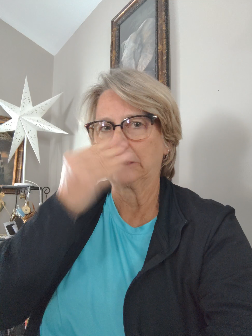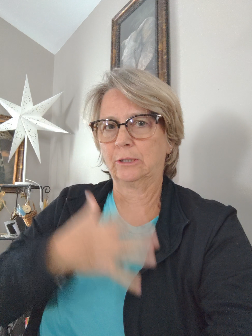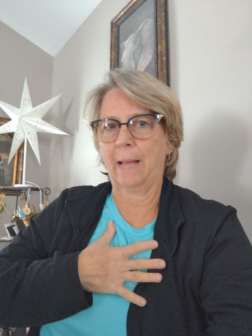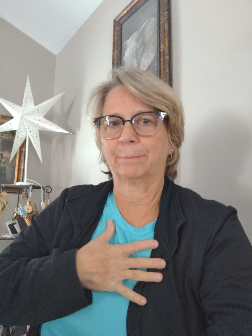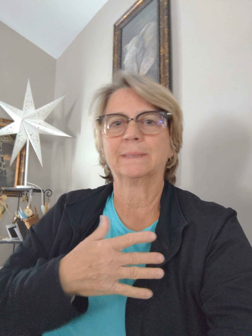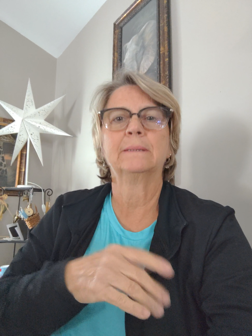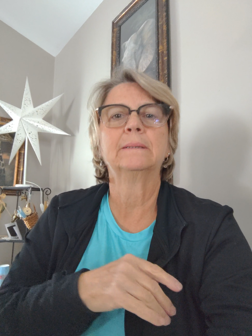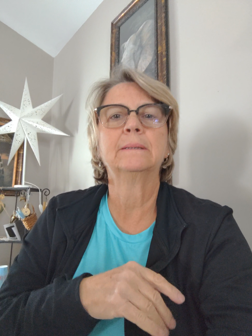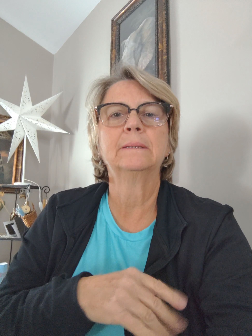pajamas